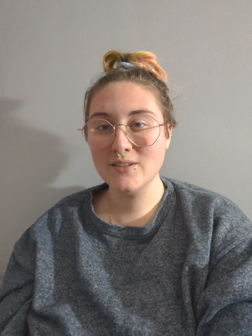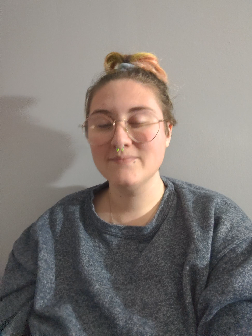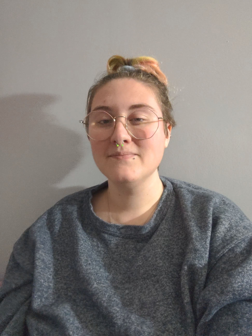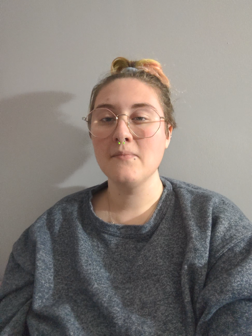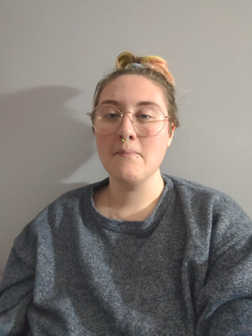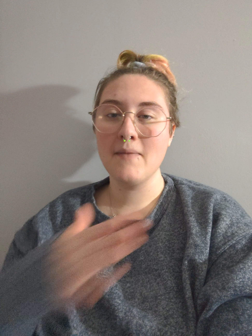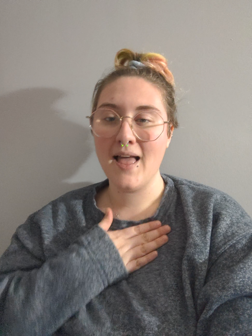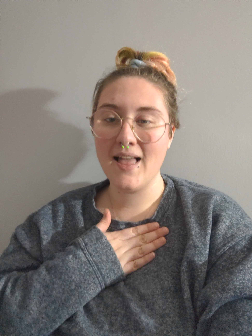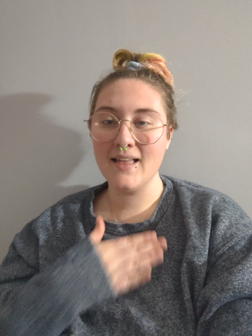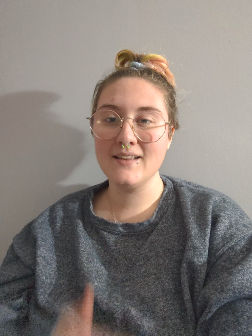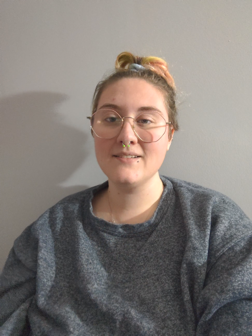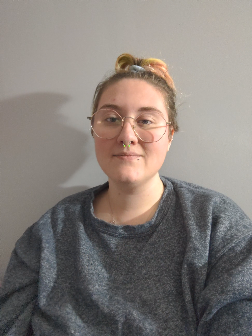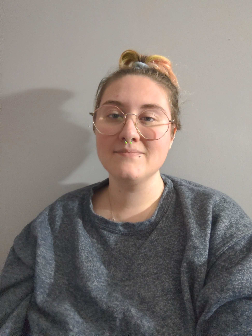my